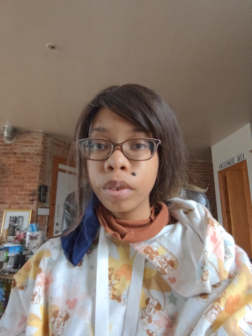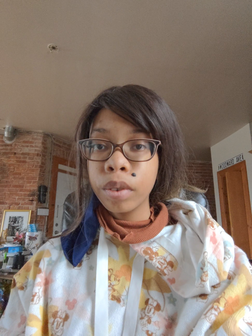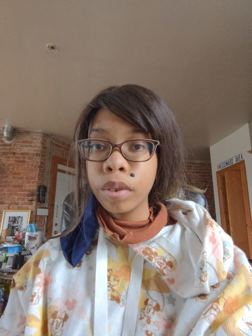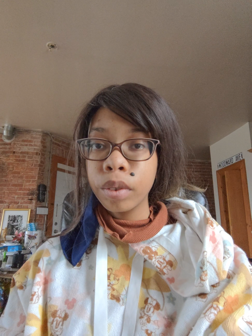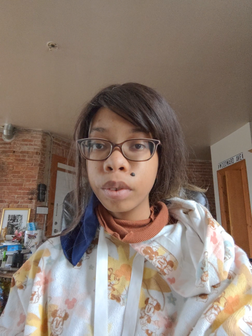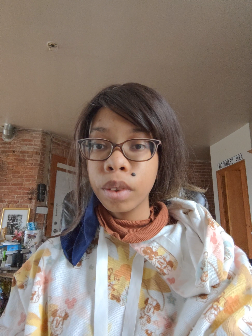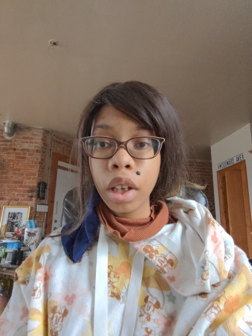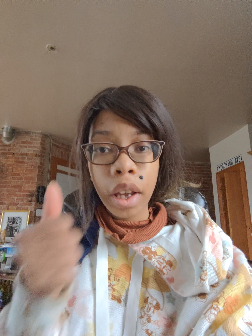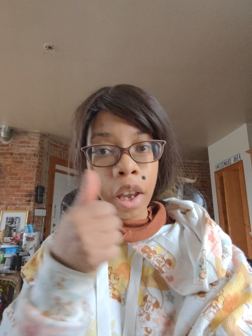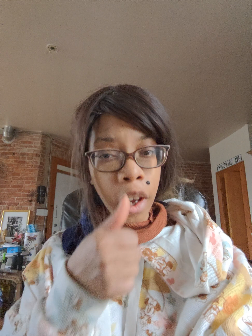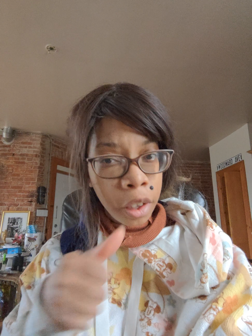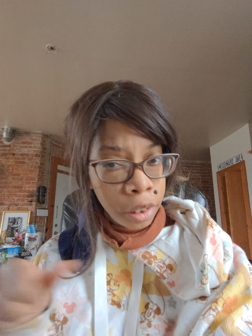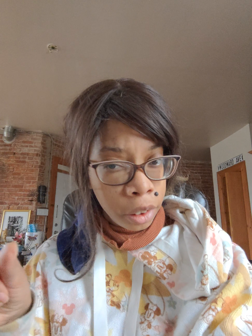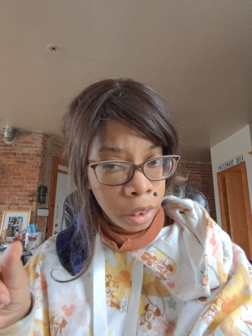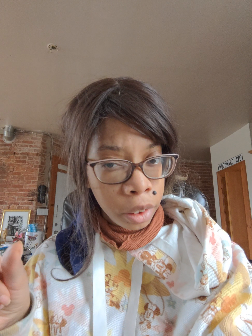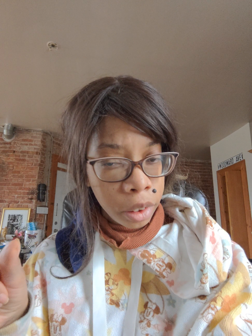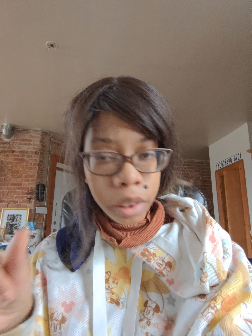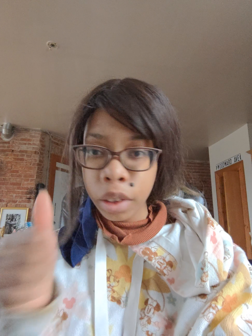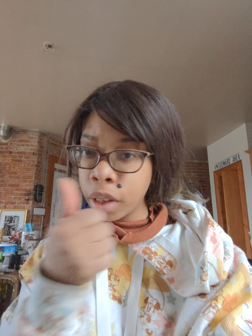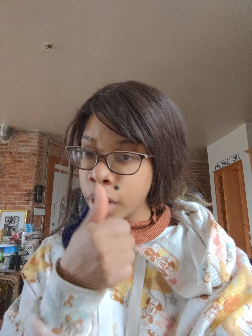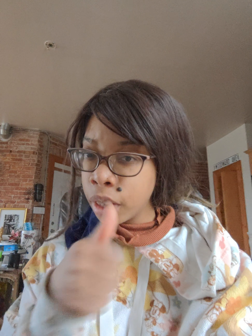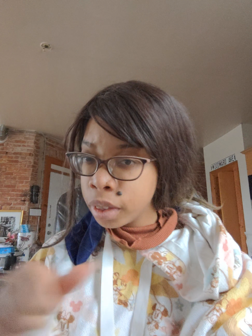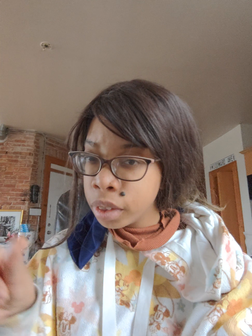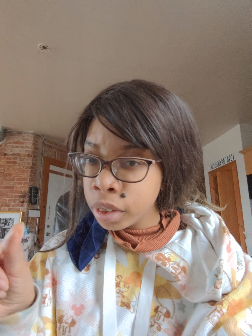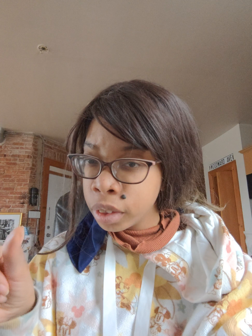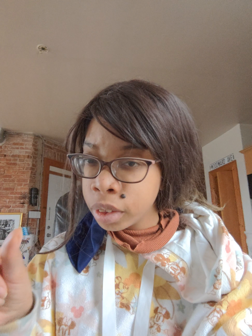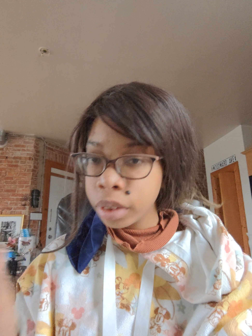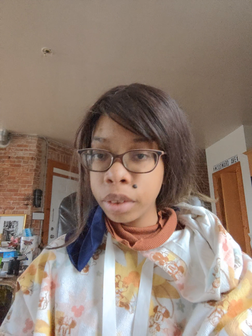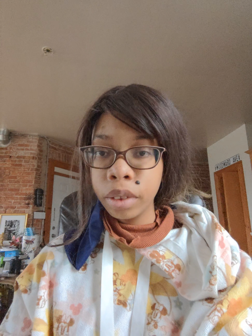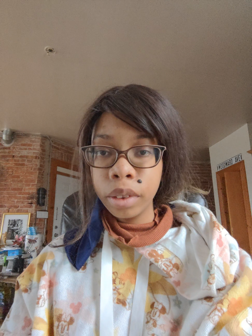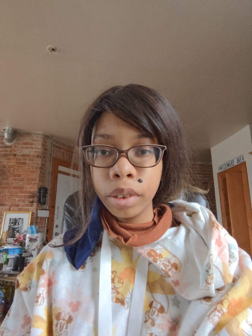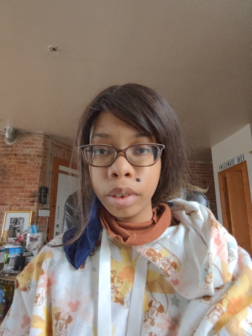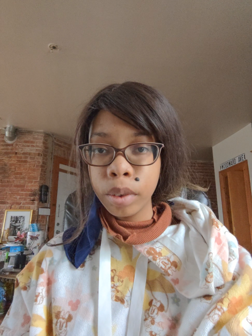any